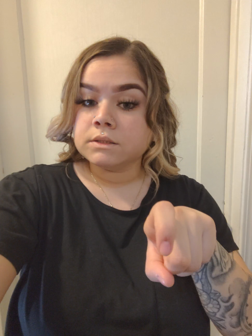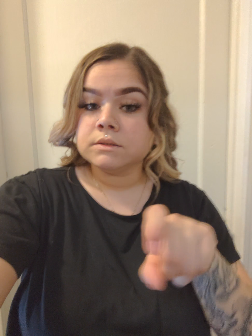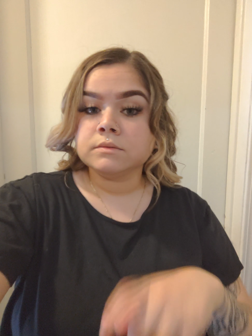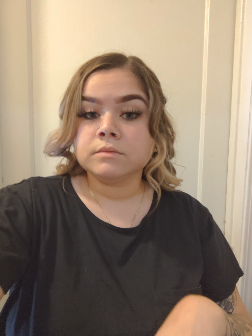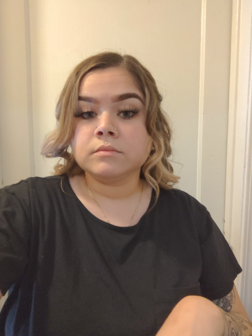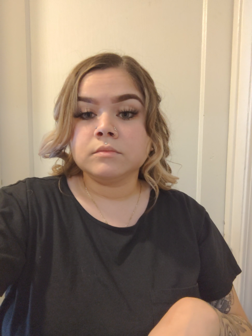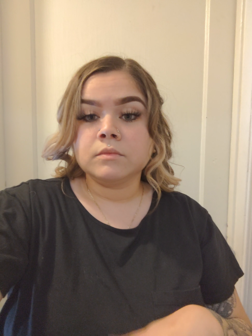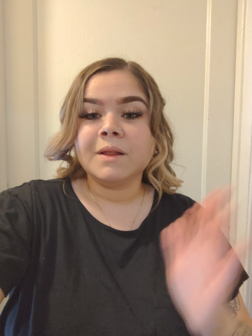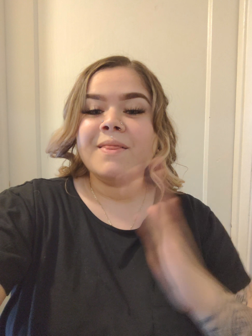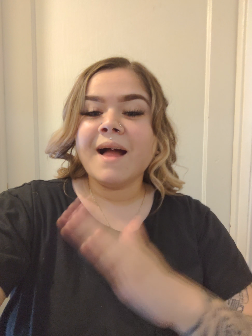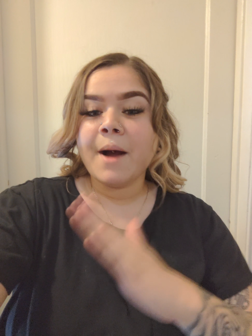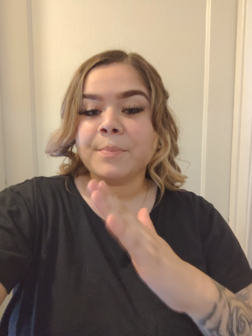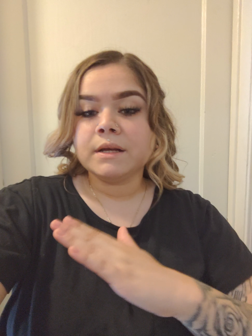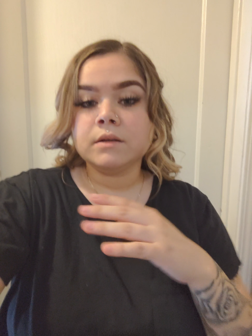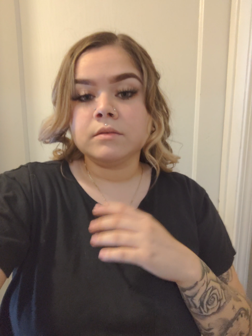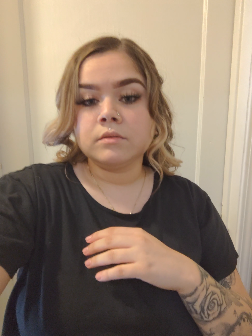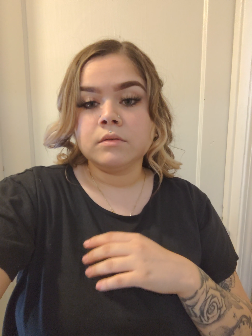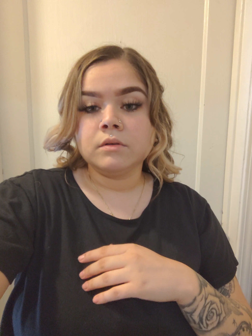clap